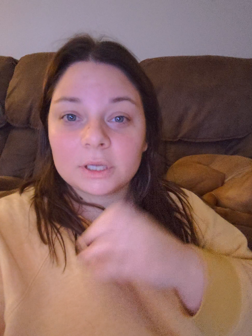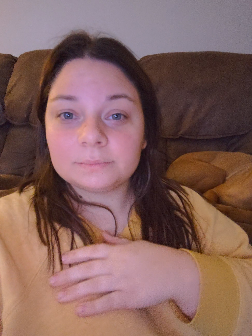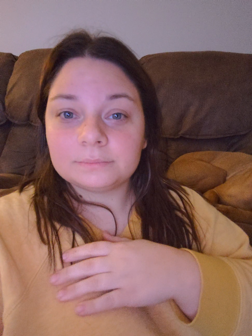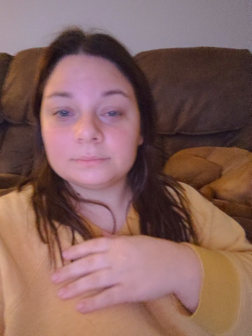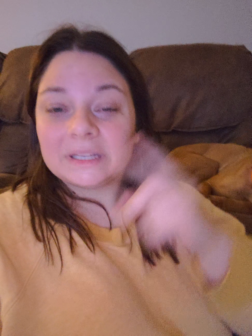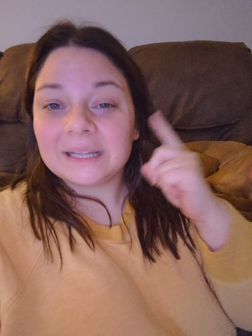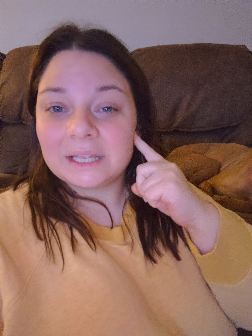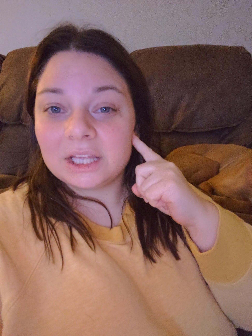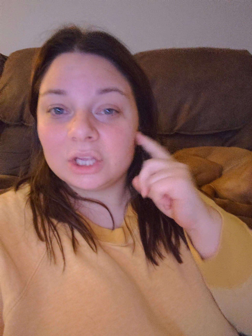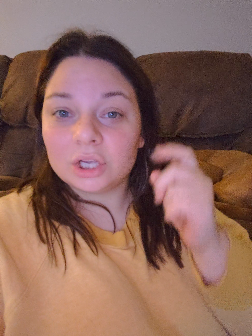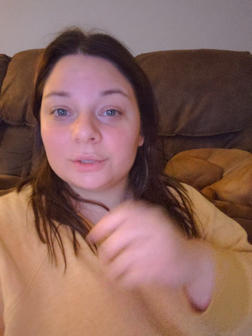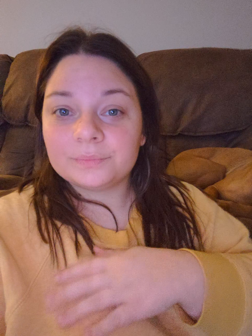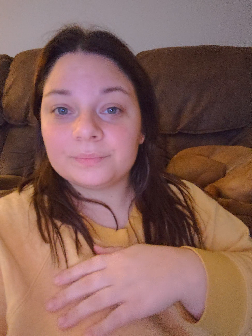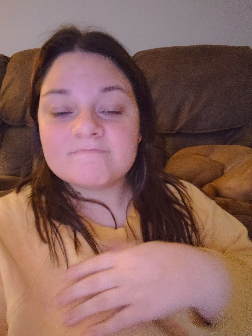ear